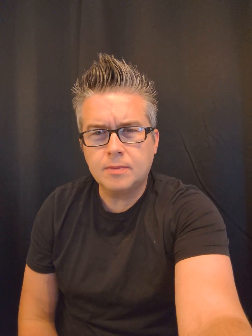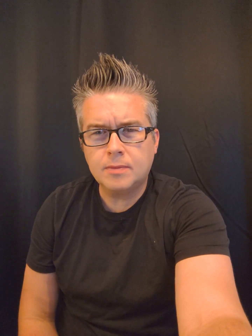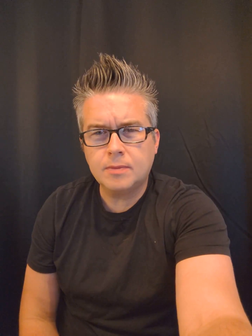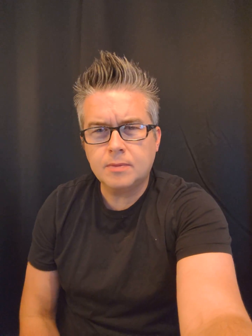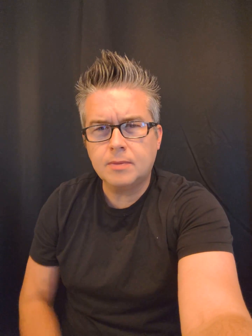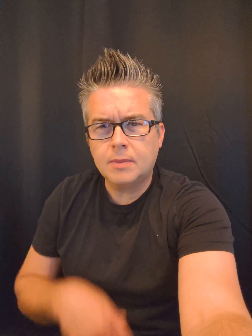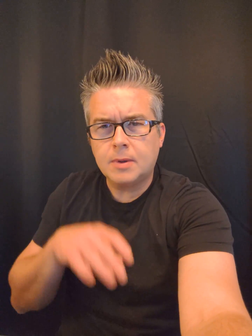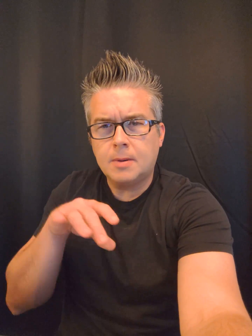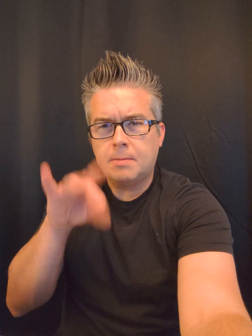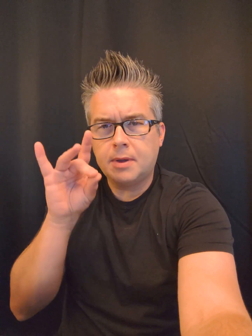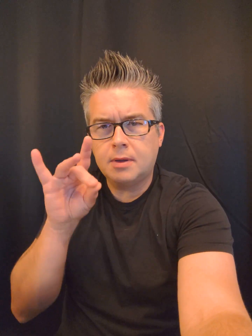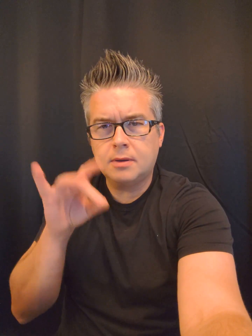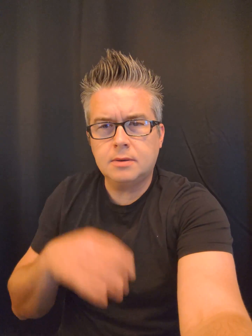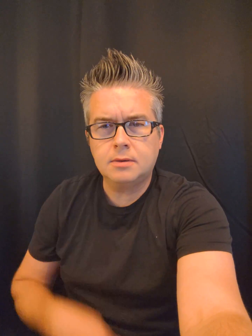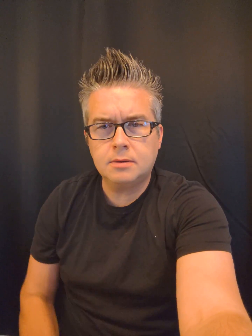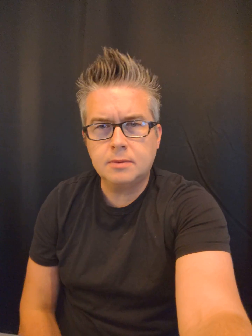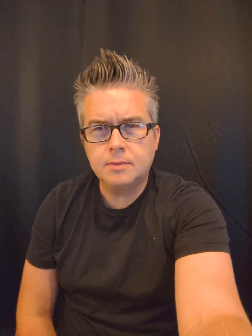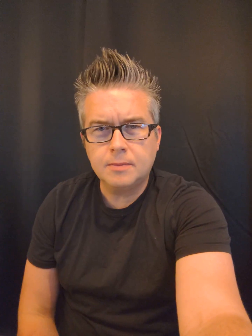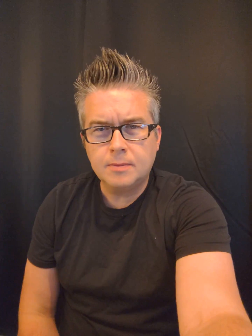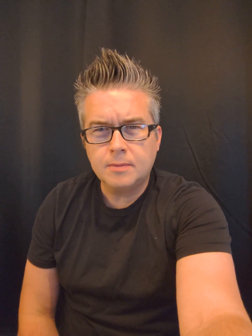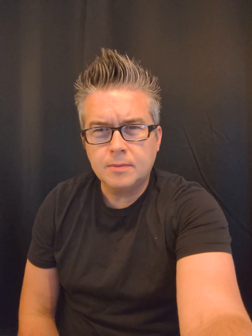pick